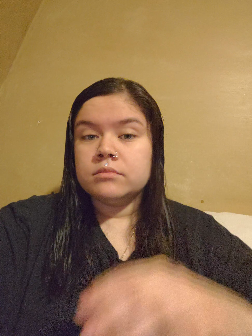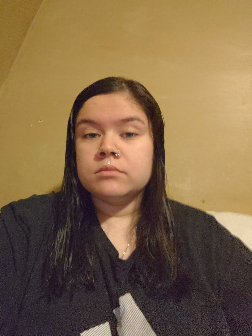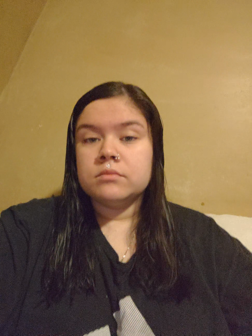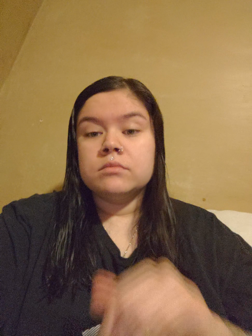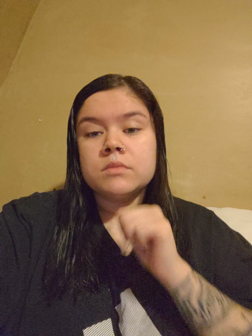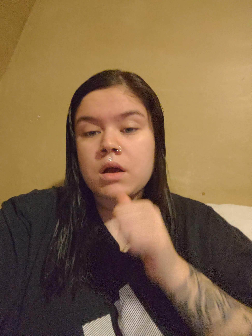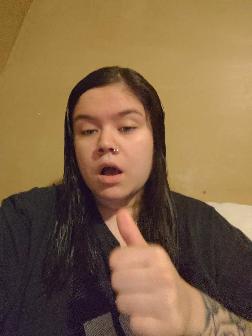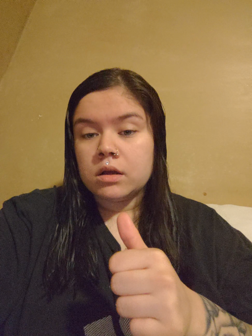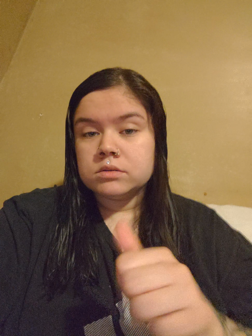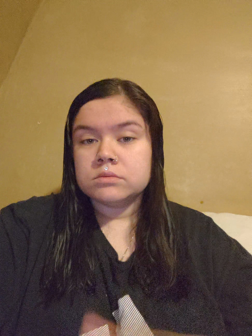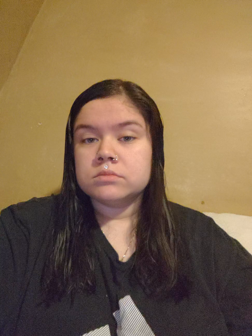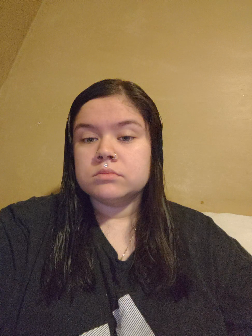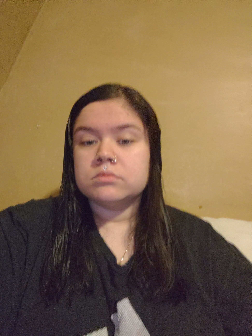not